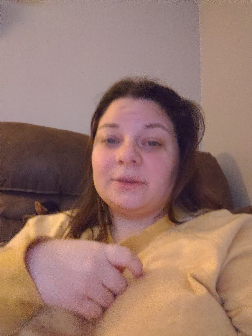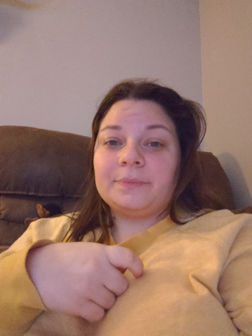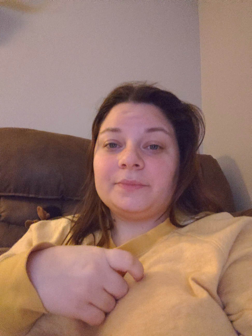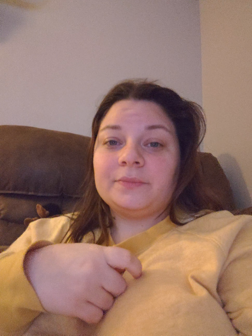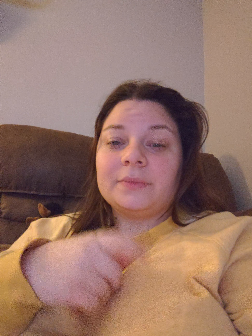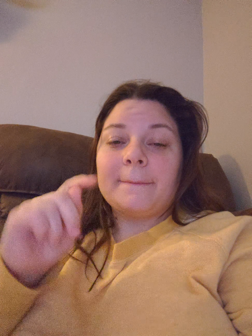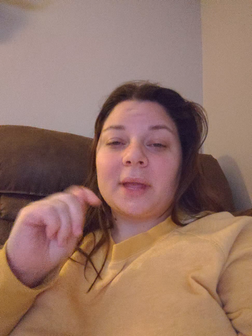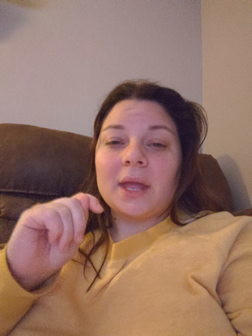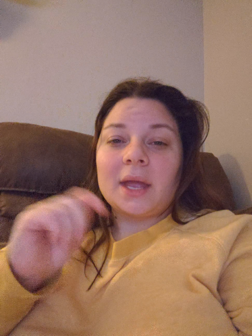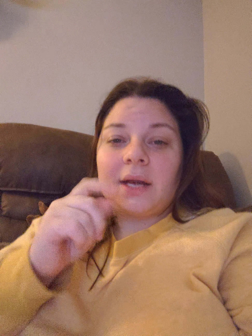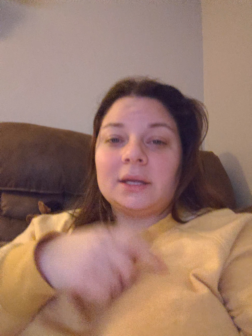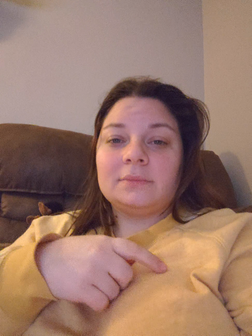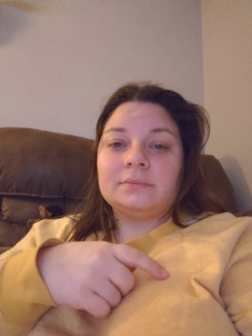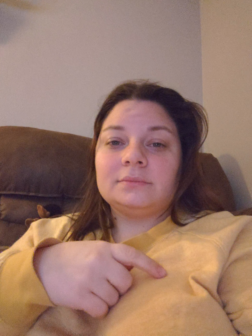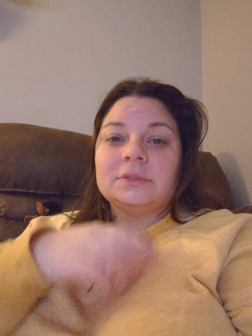potty